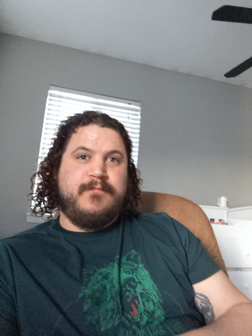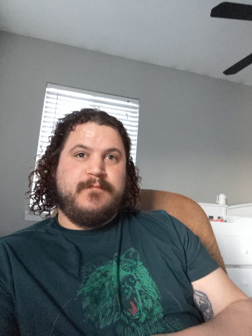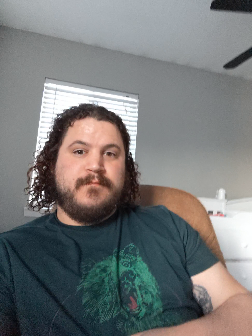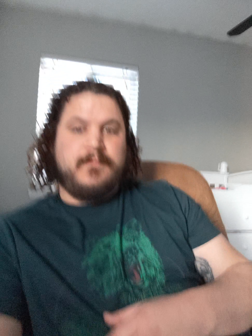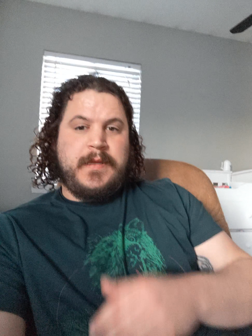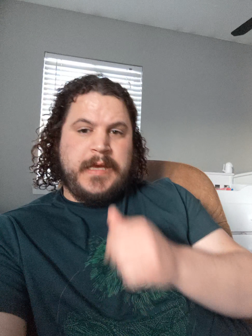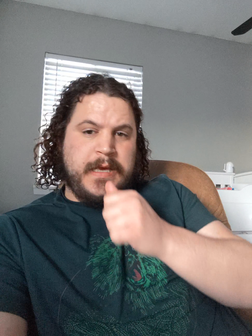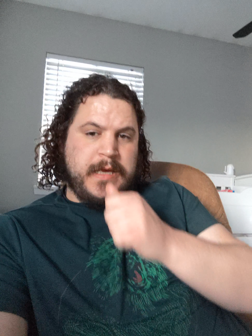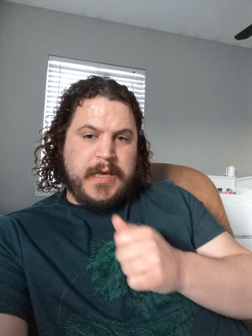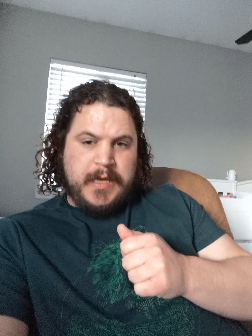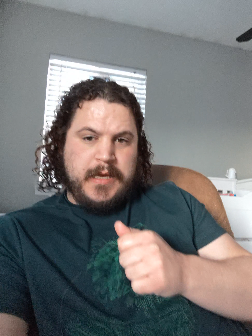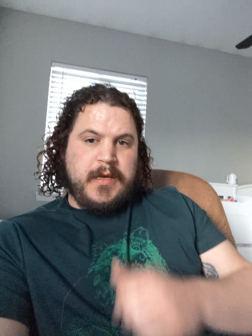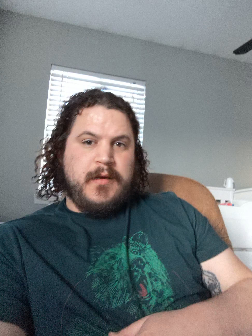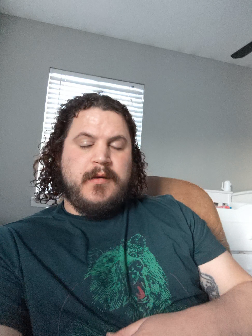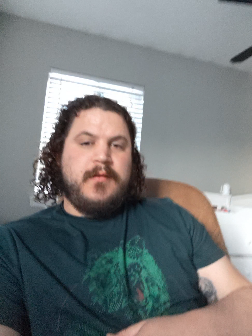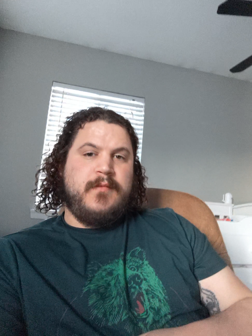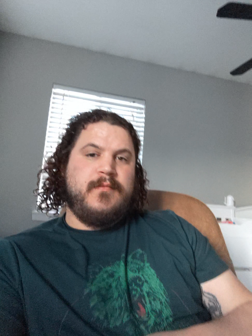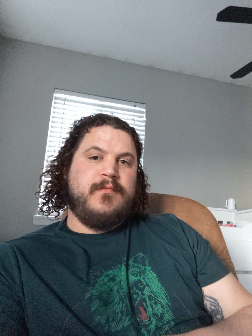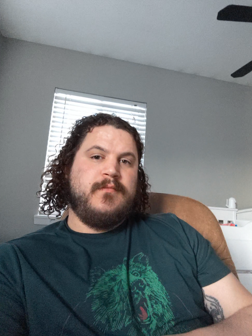hide